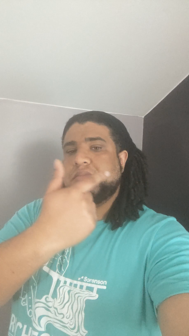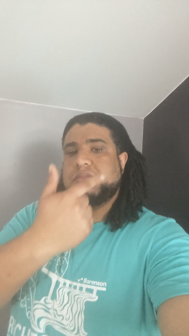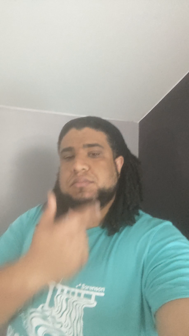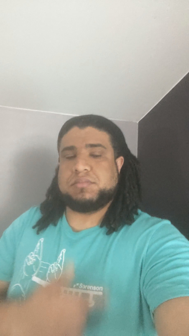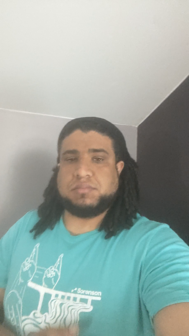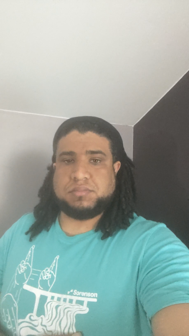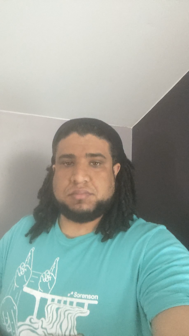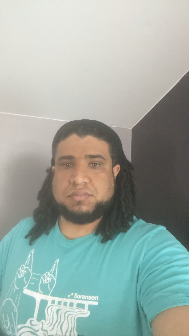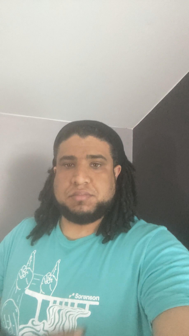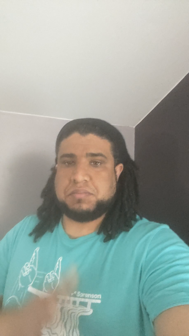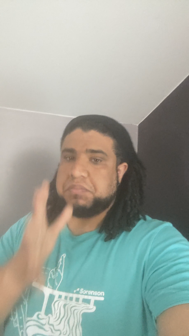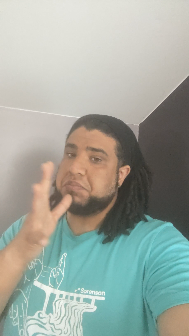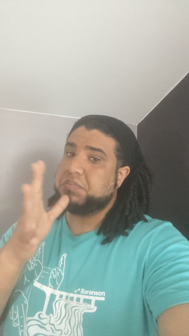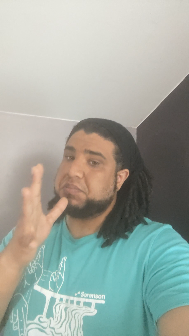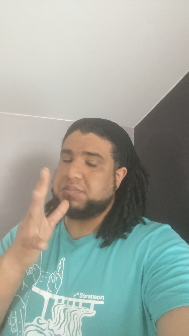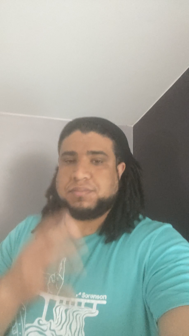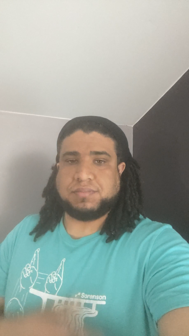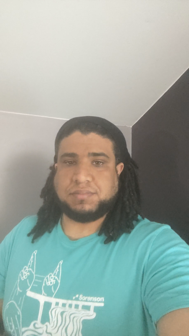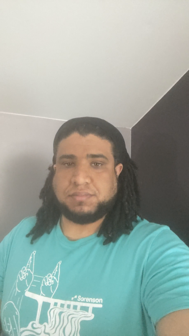mommy